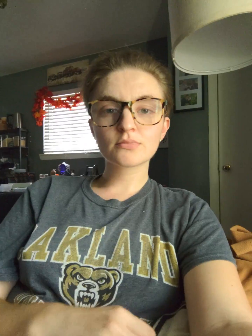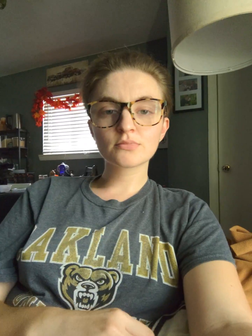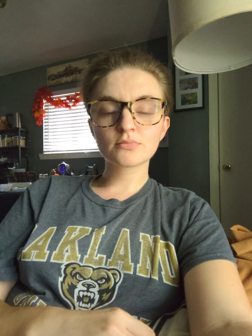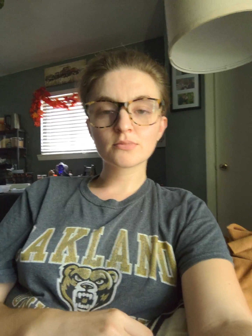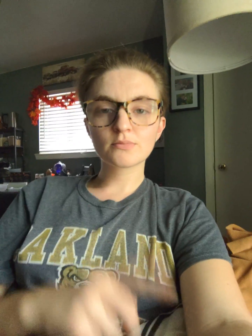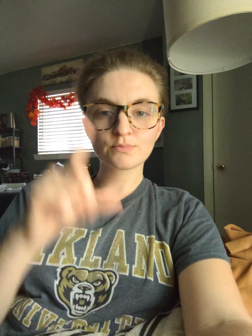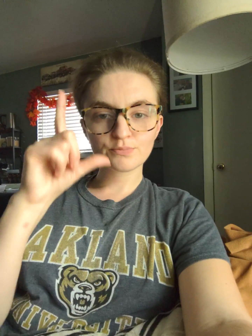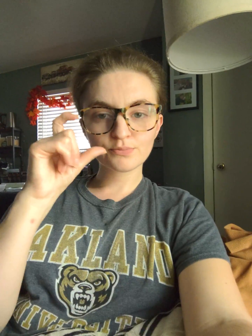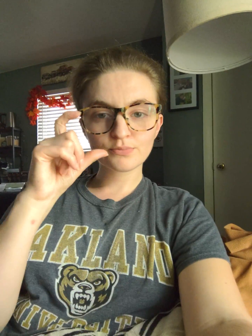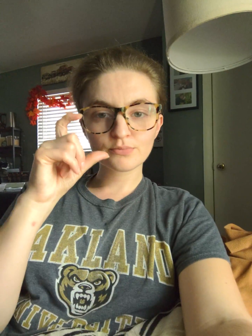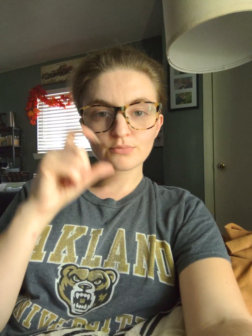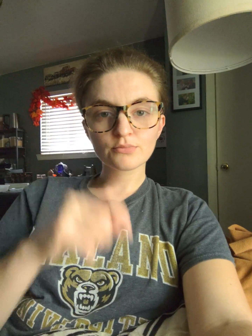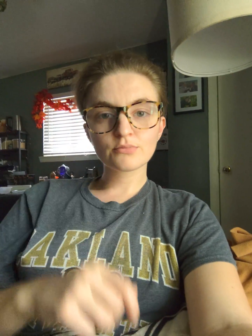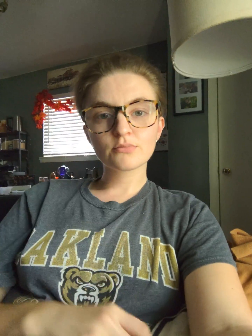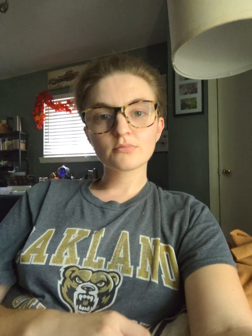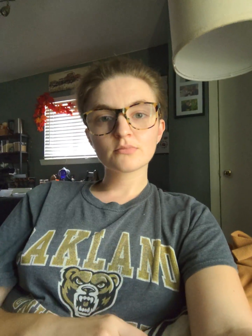camera